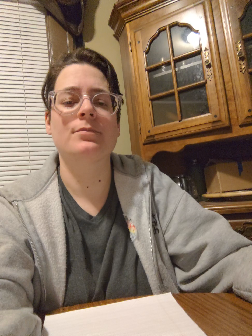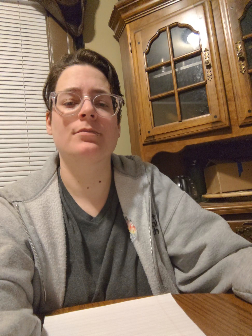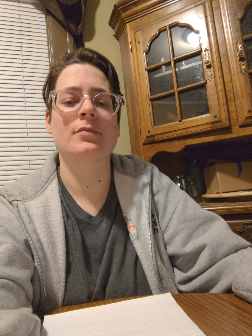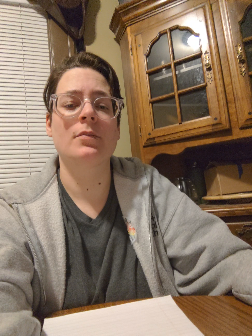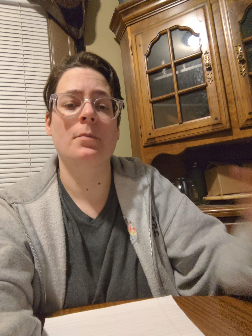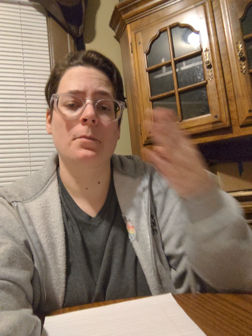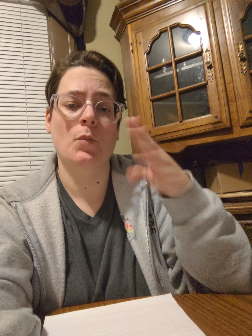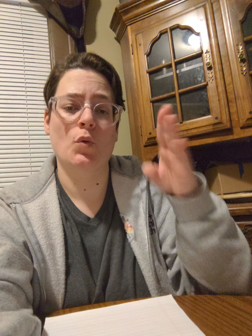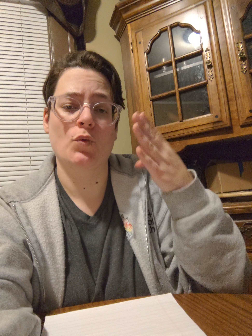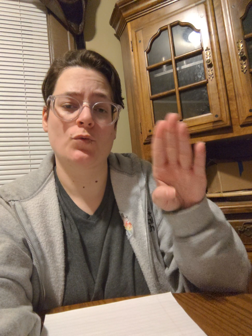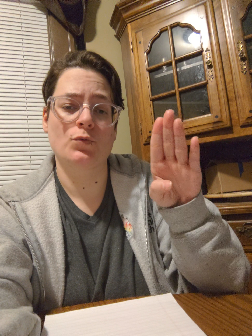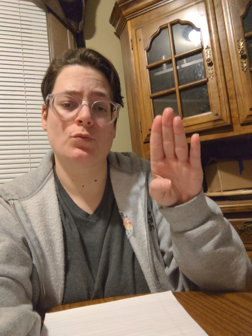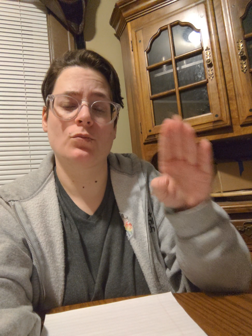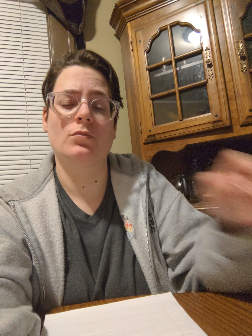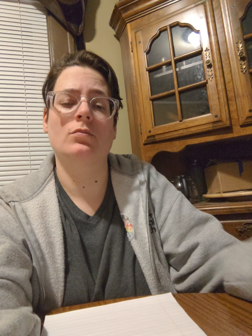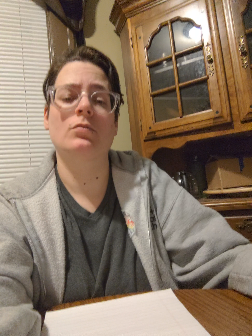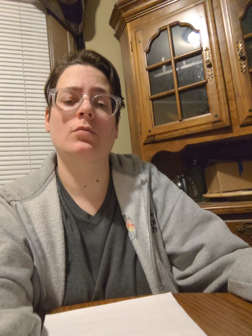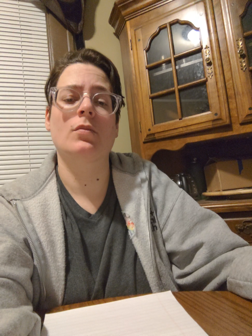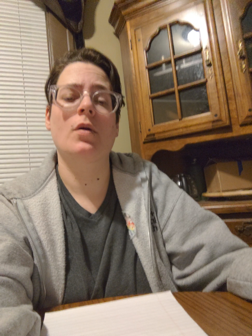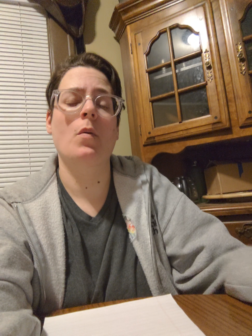blue